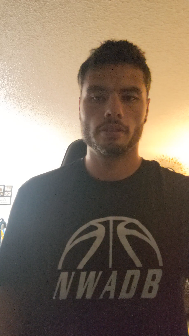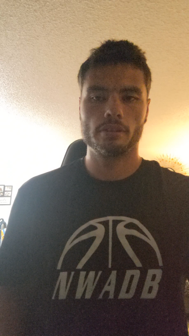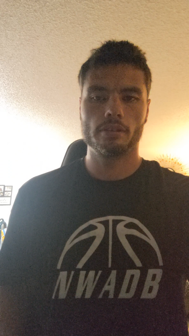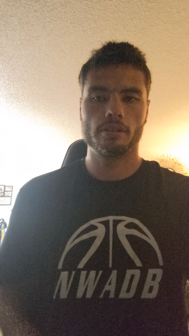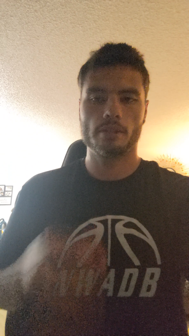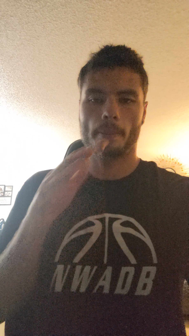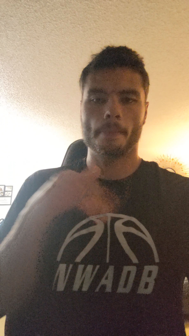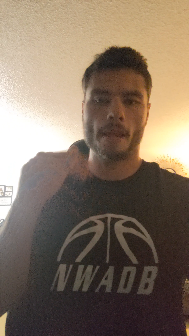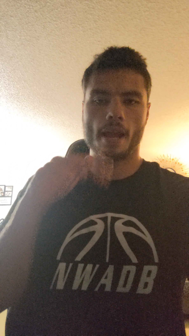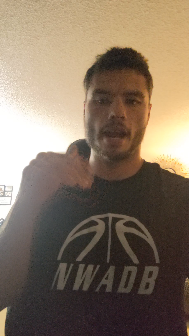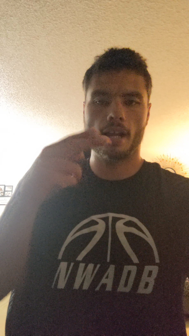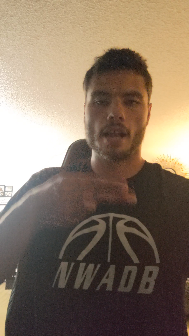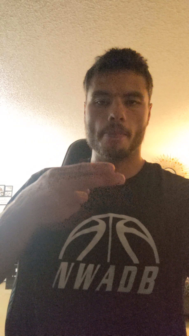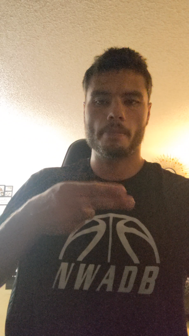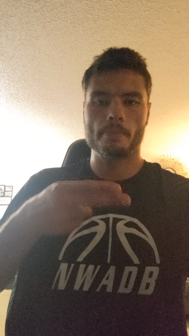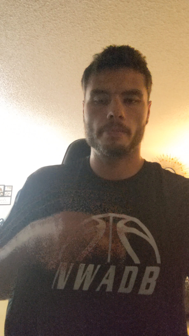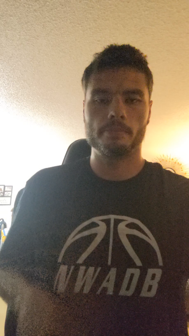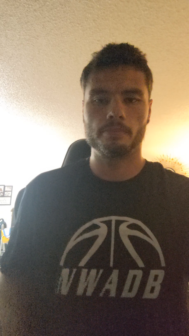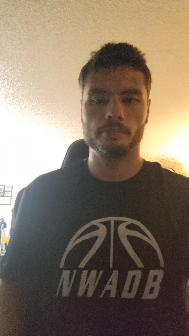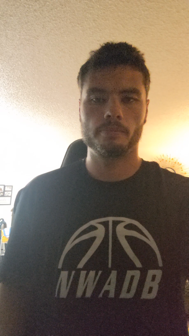pet's name